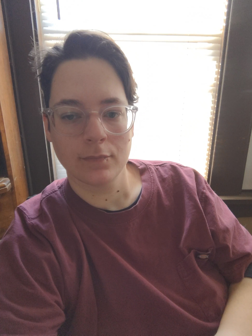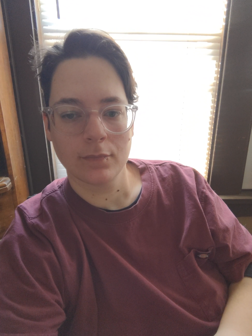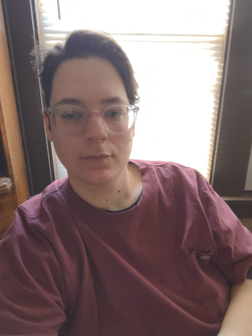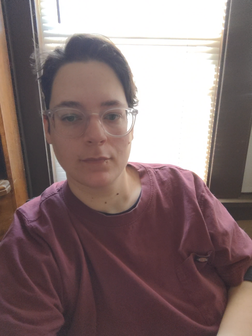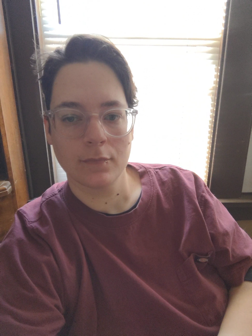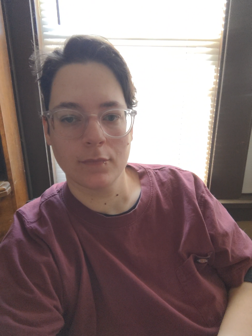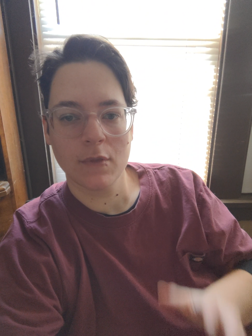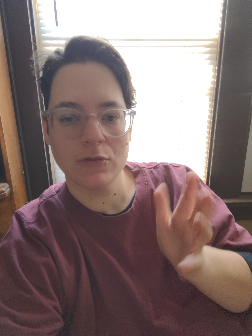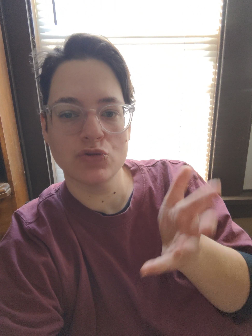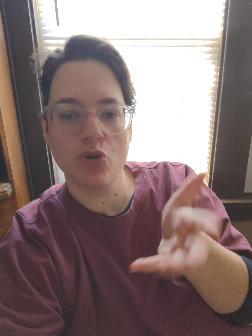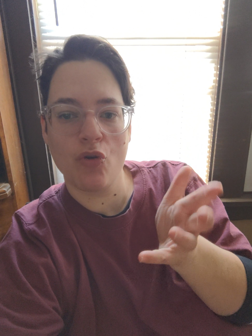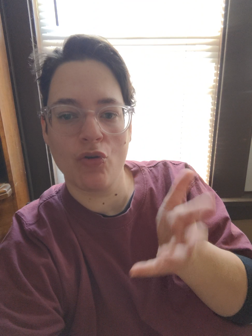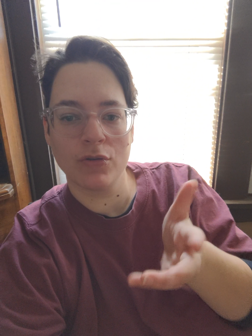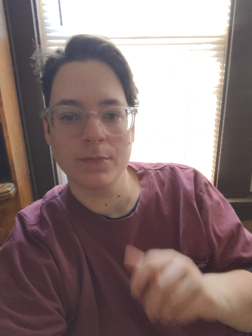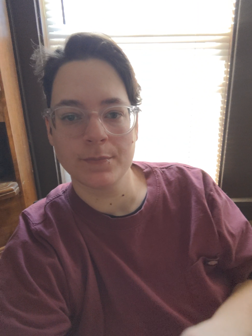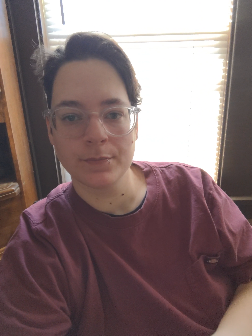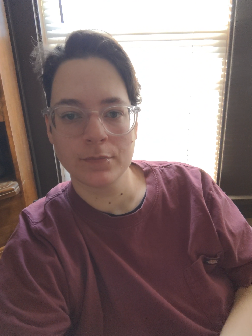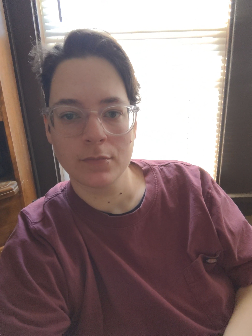talk